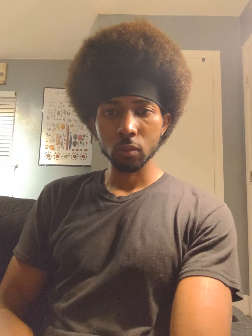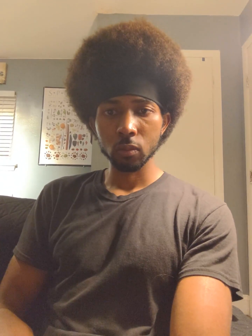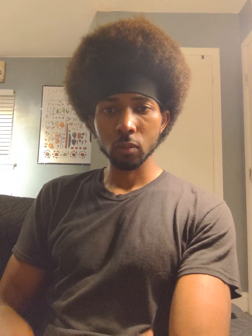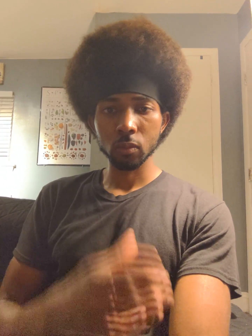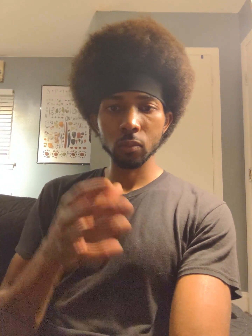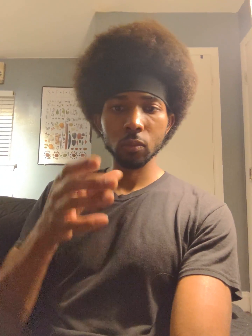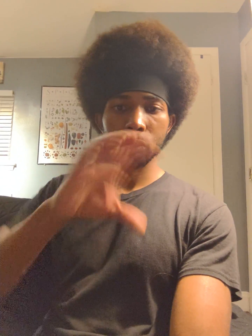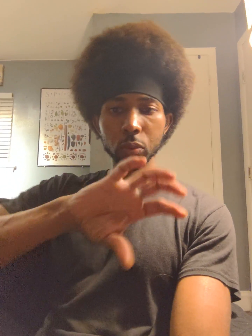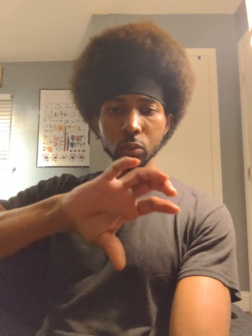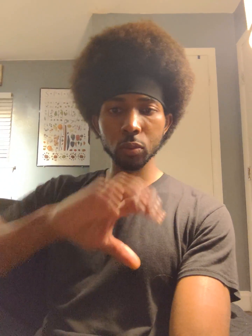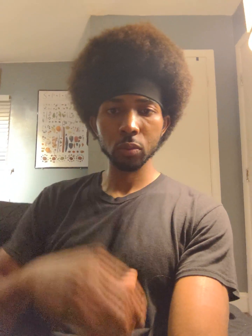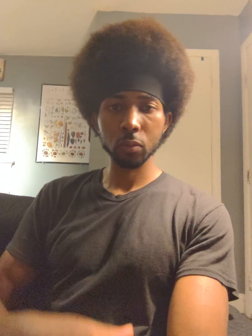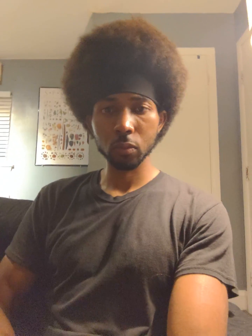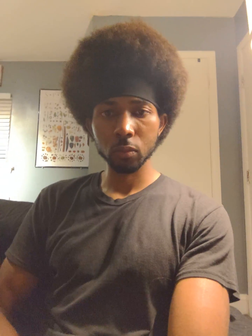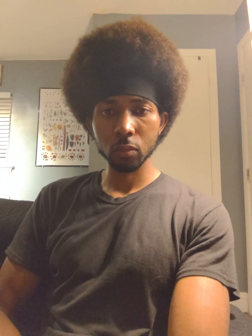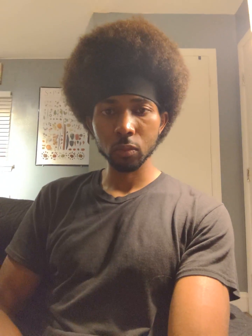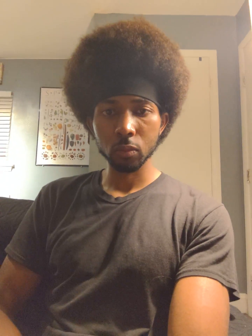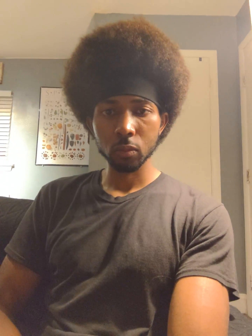dump